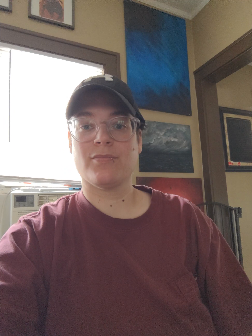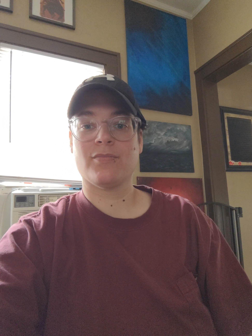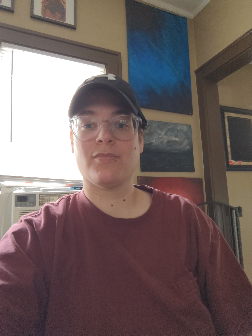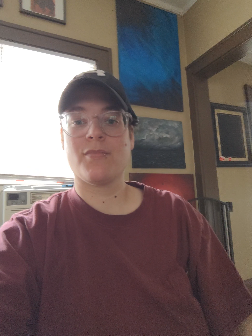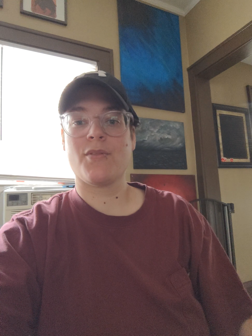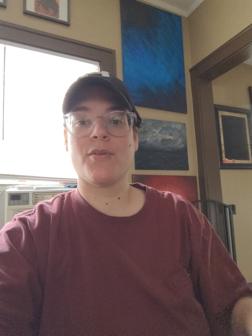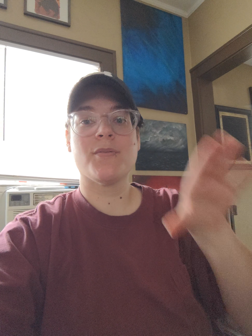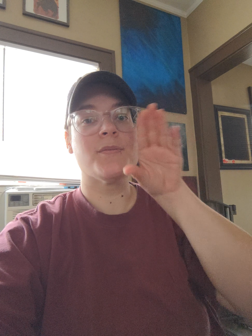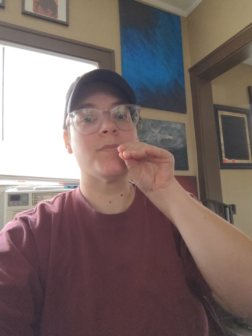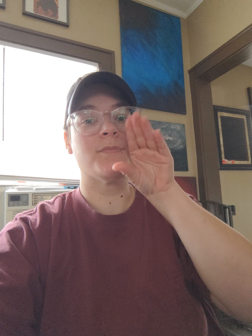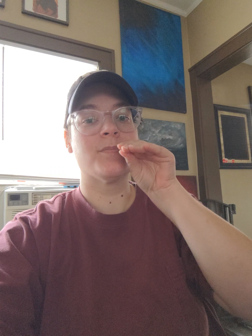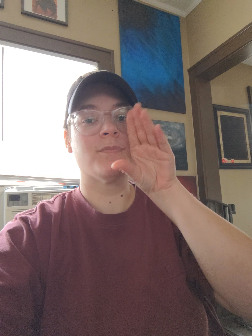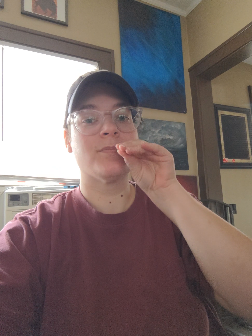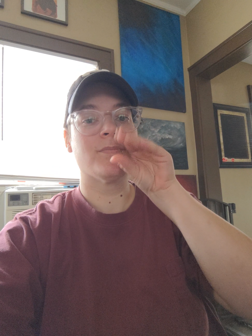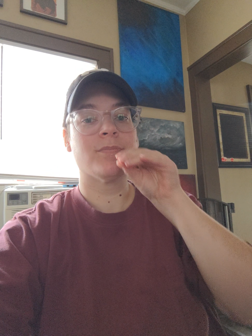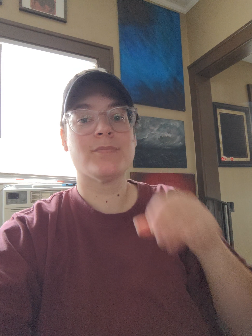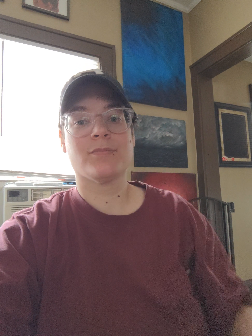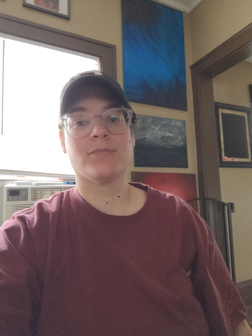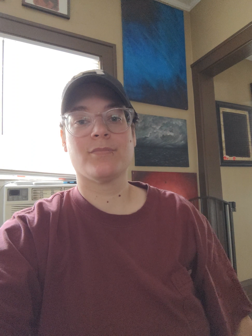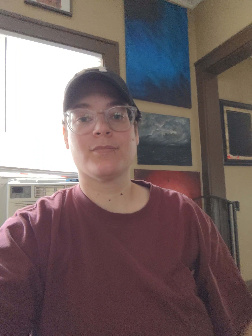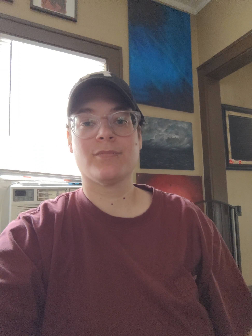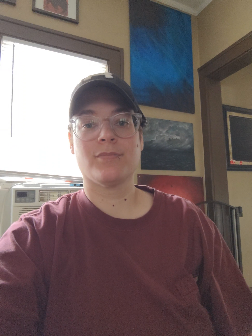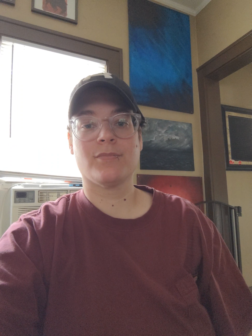goose